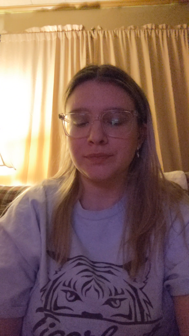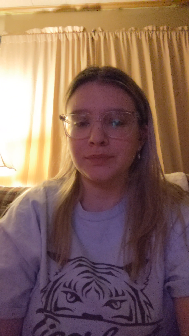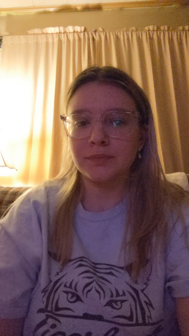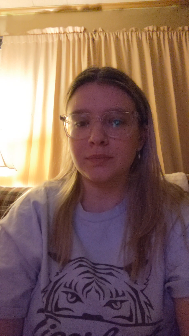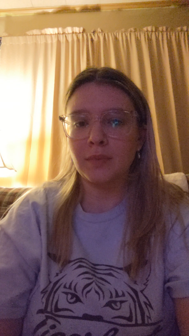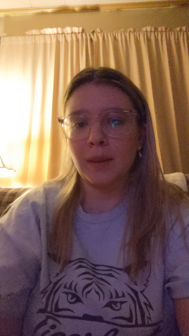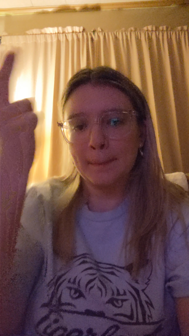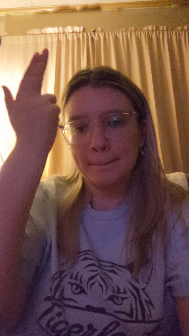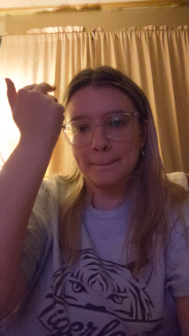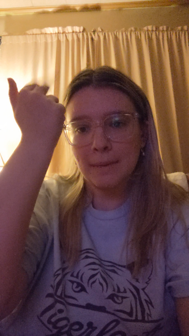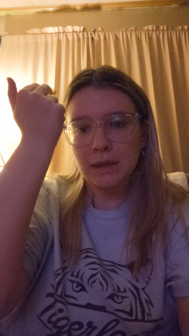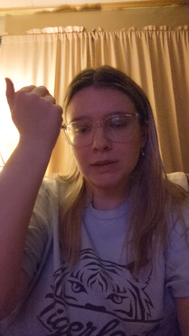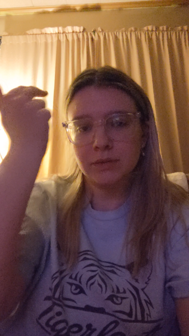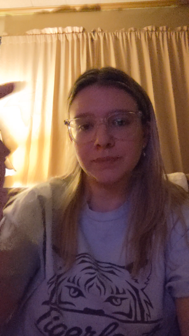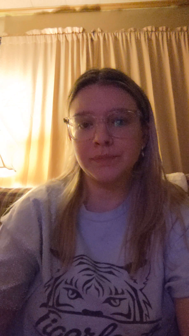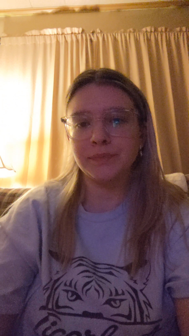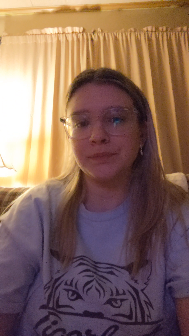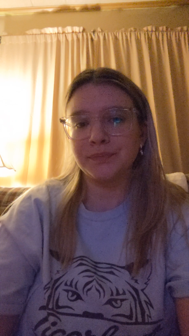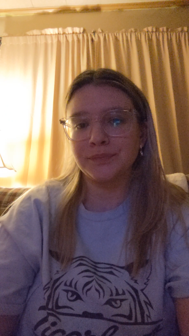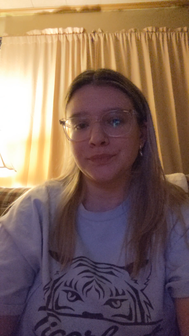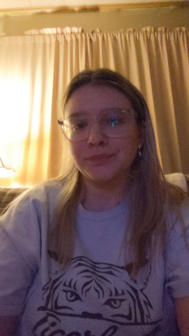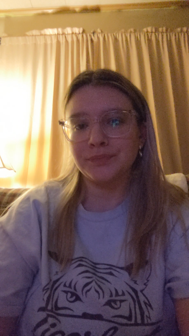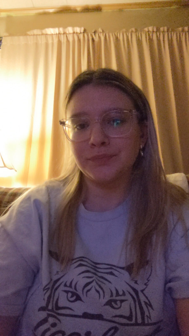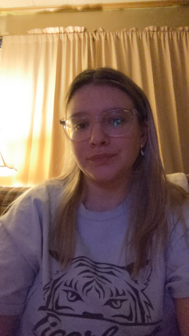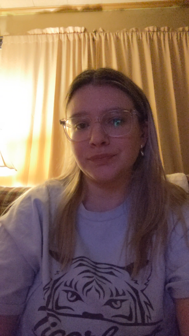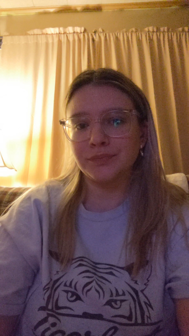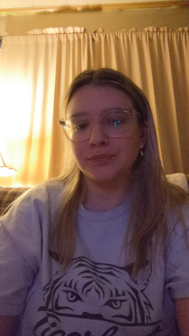bunny